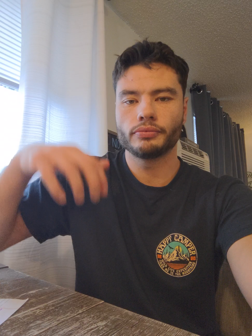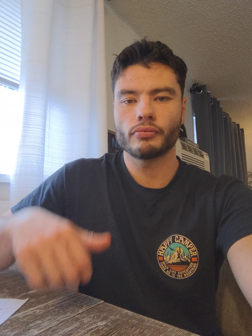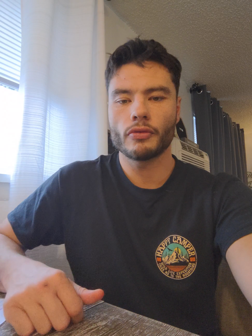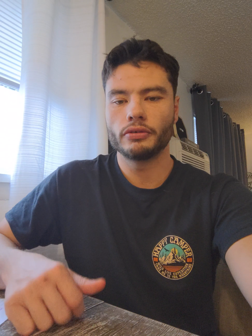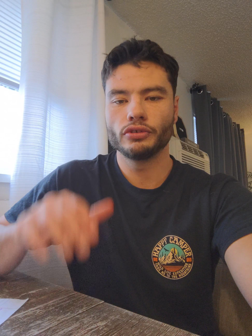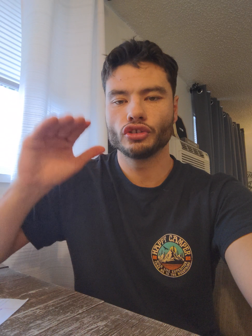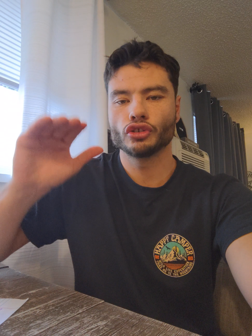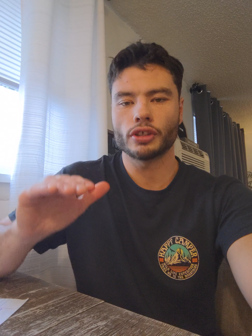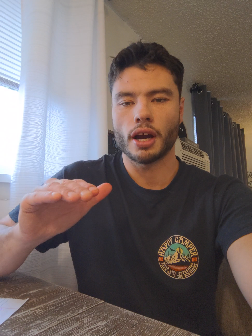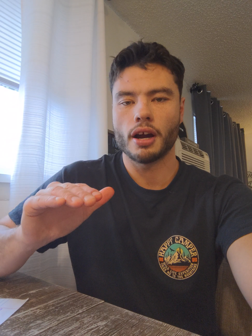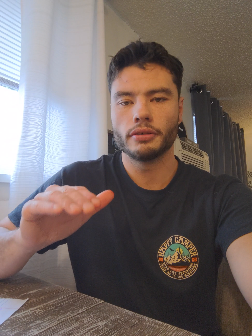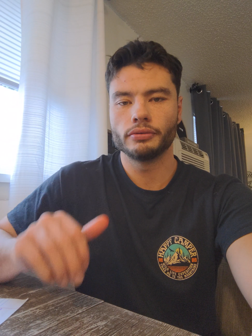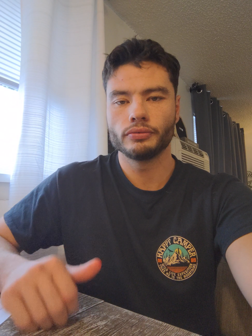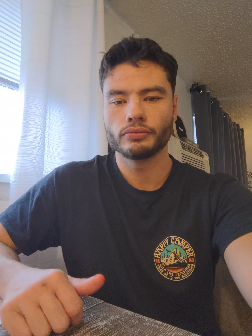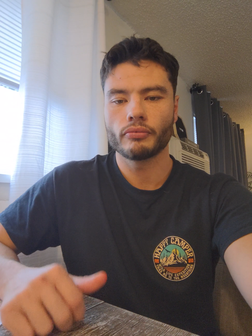child